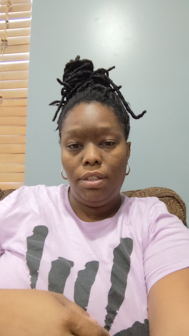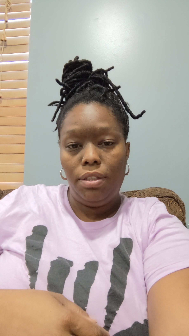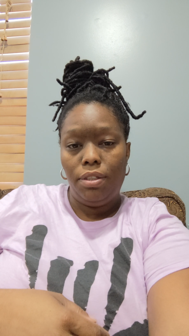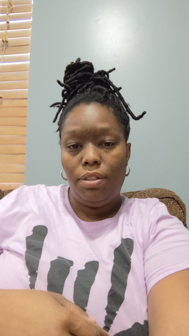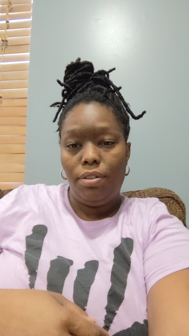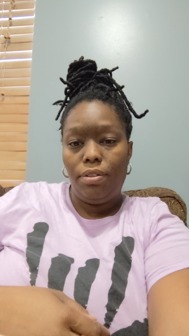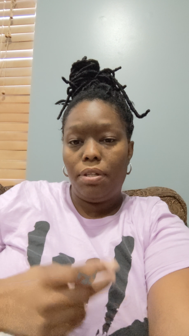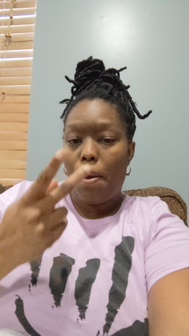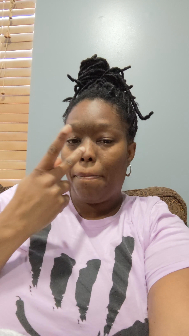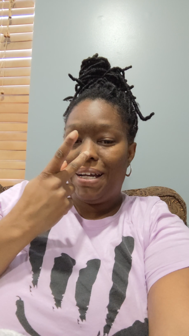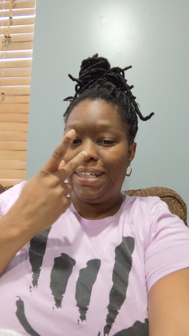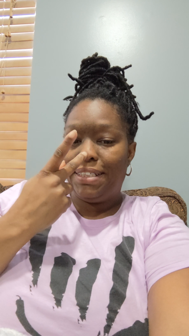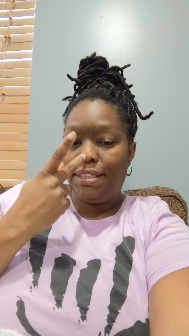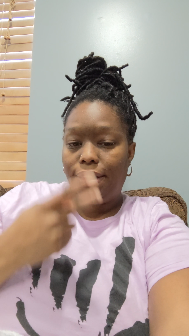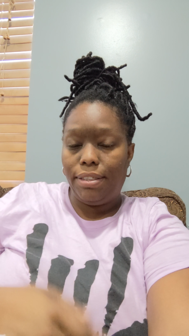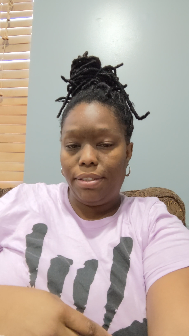penis